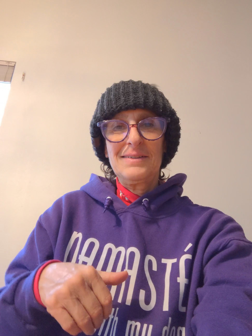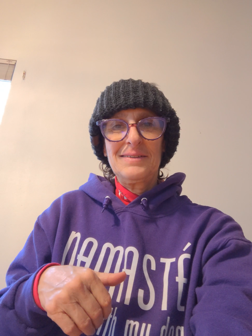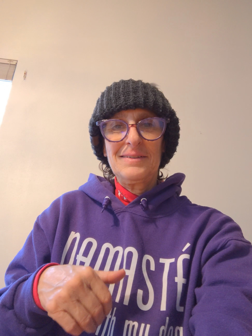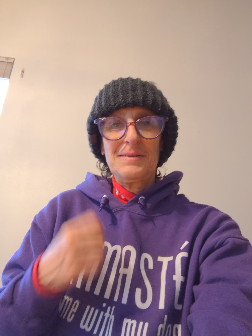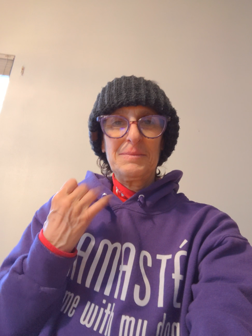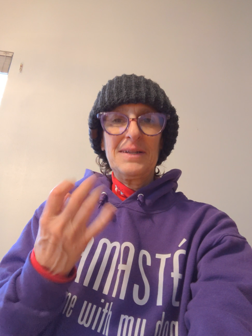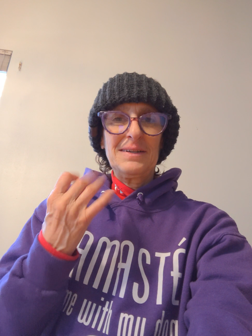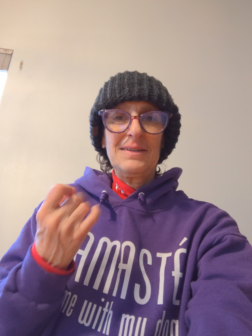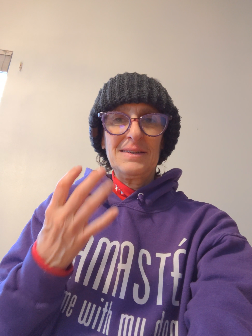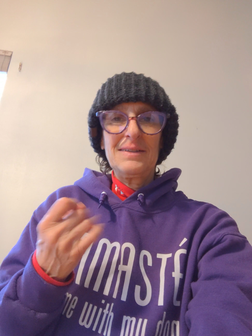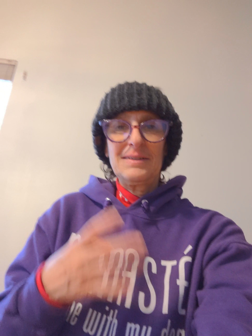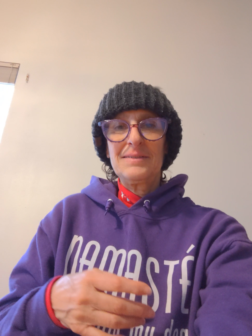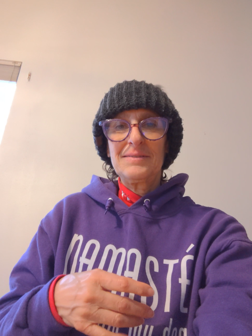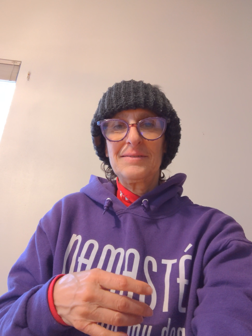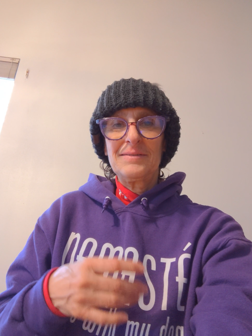many